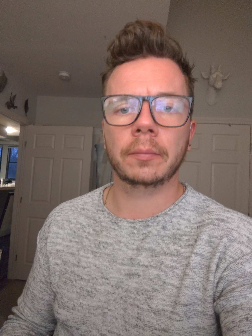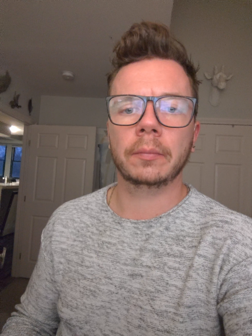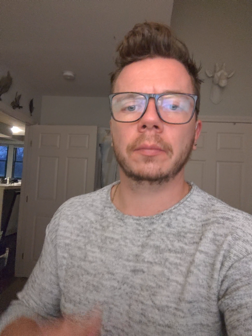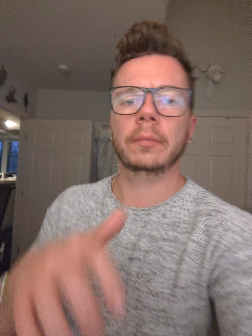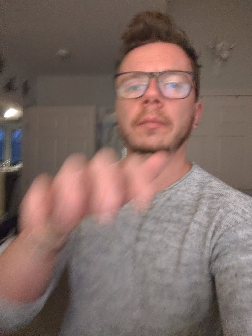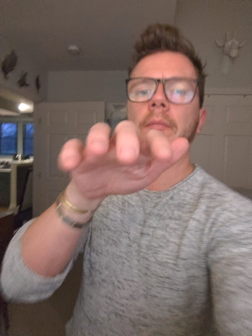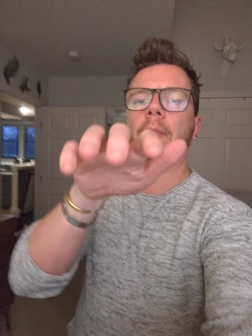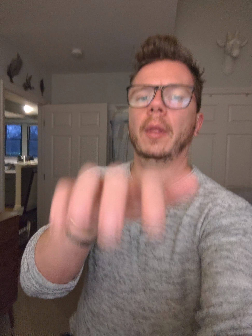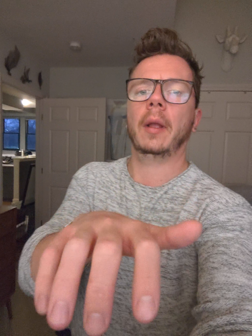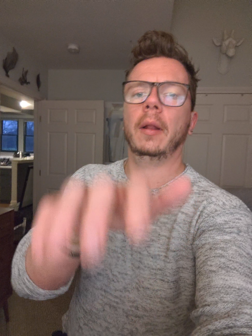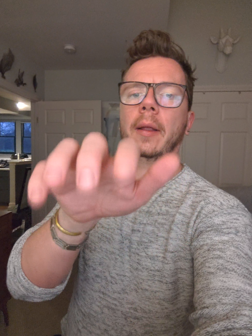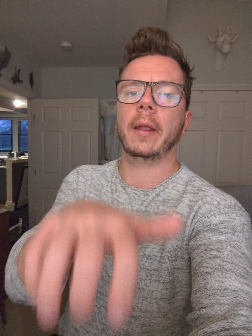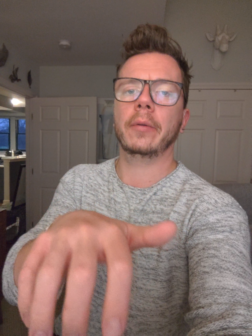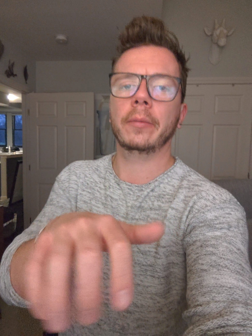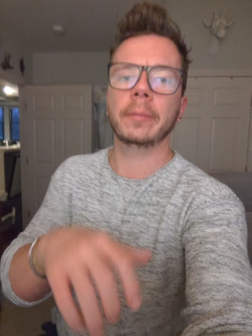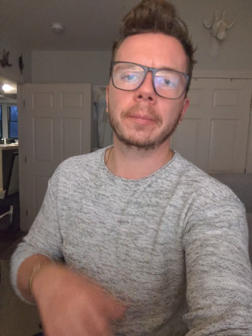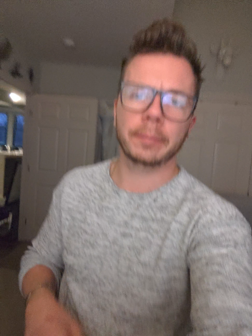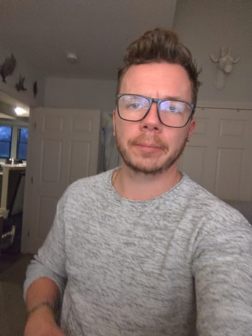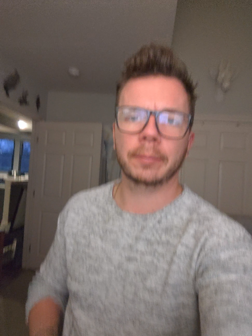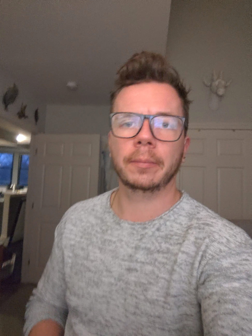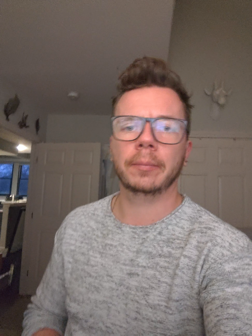alligator